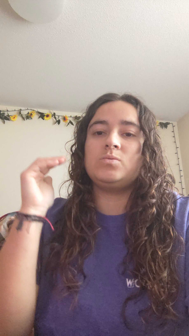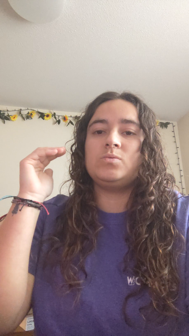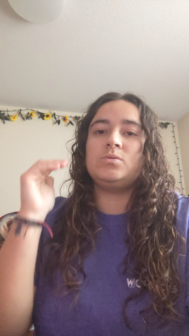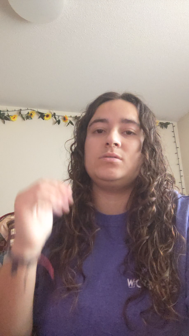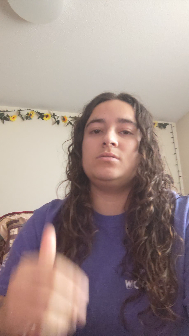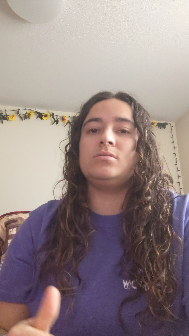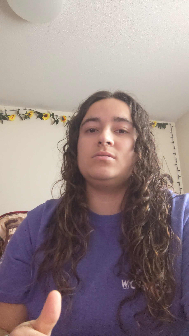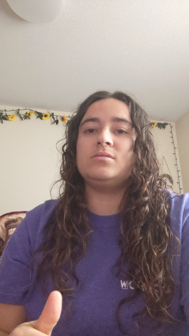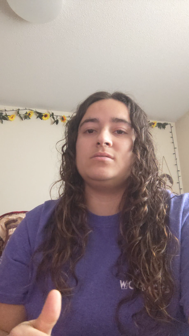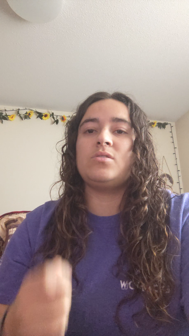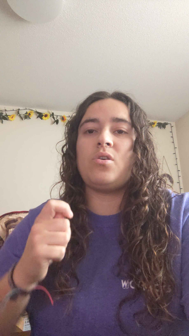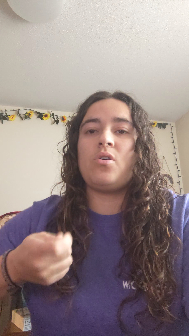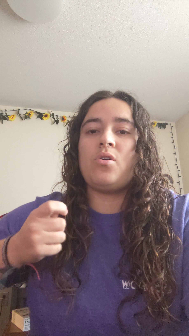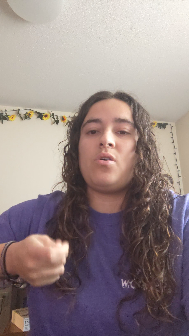cart